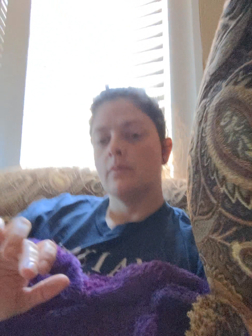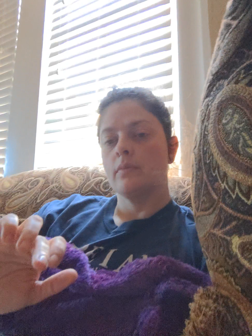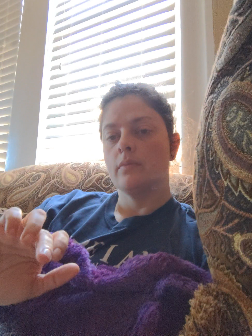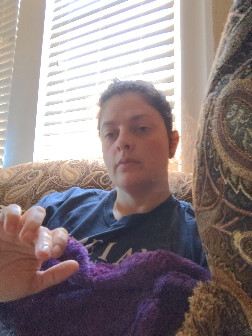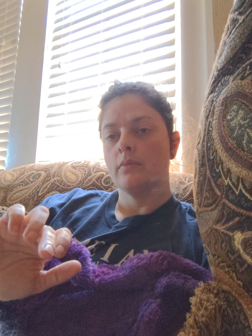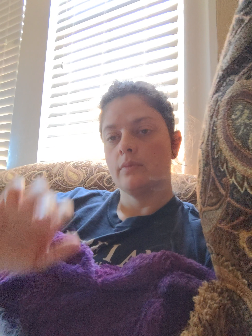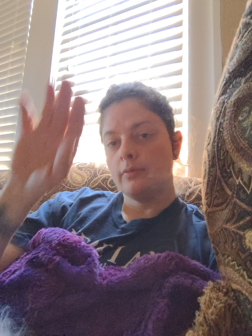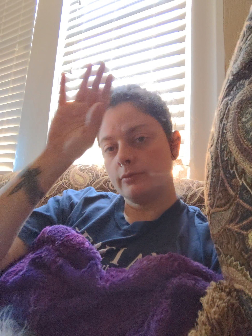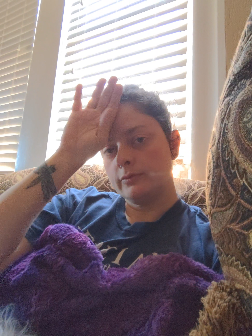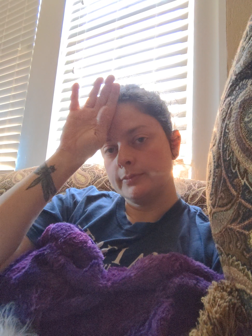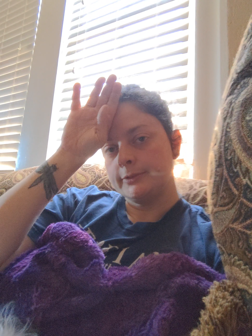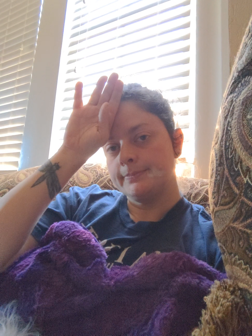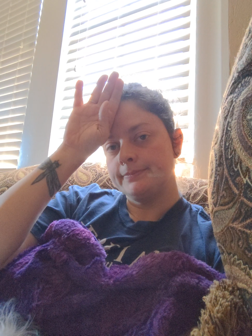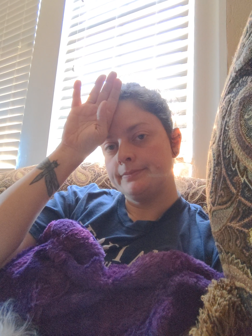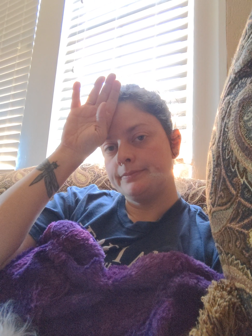fireman